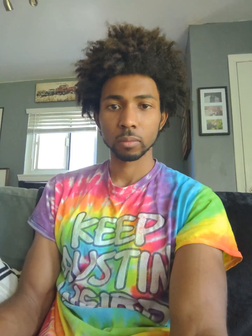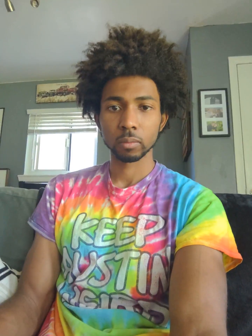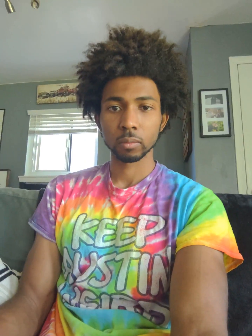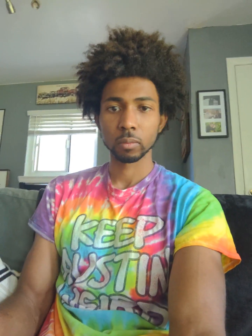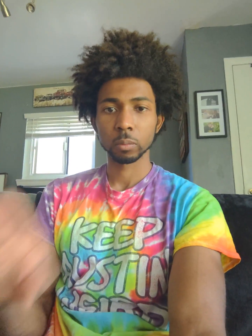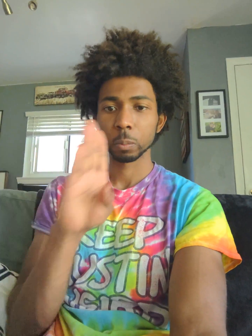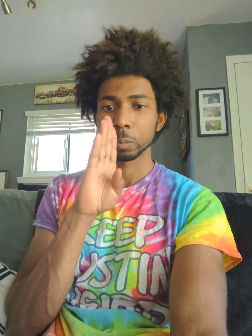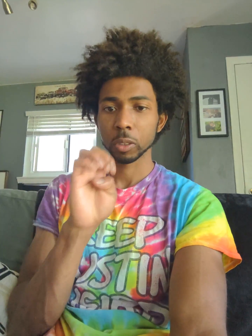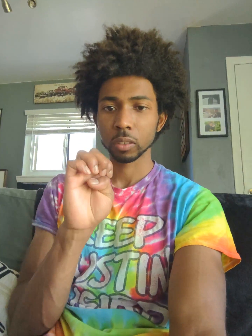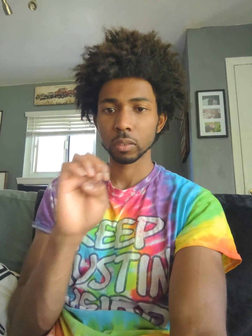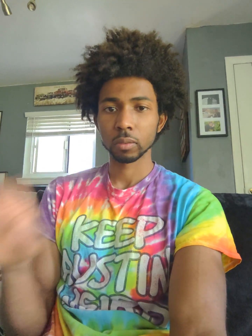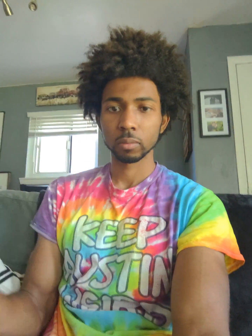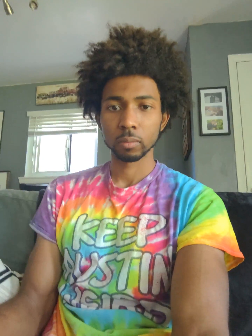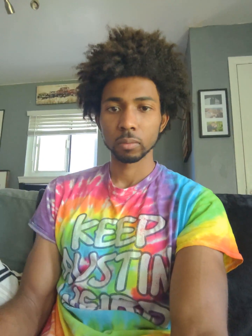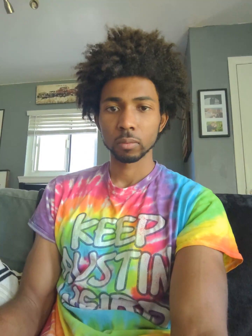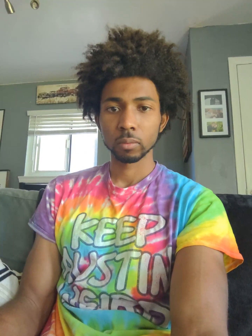be